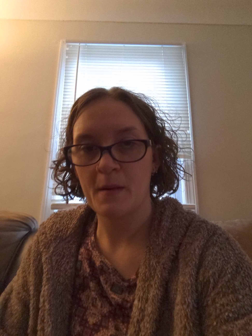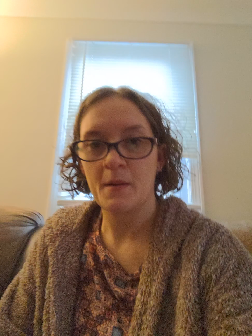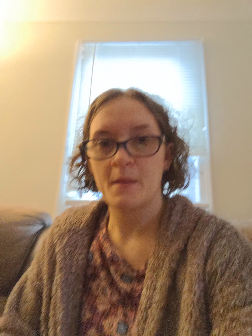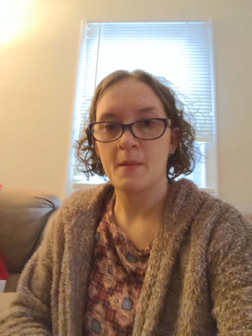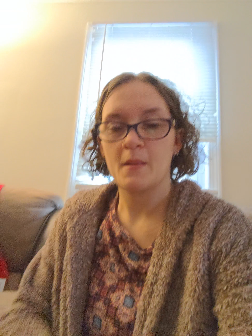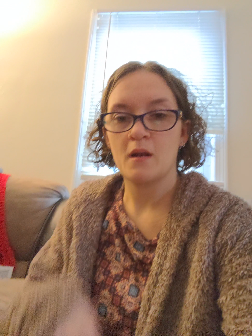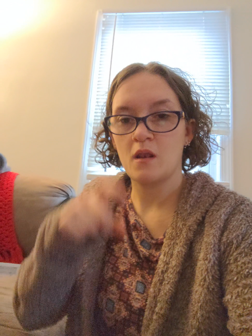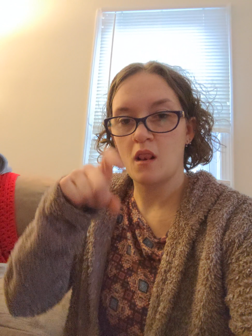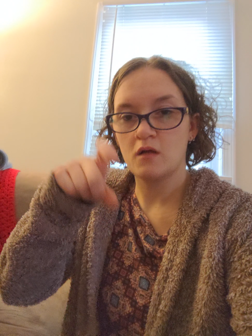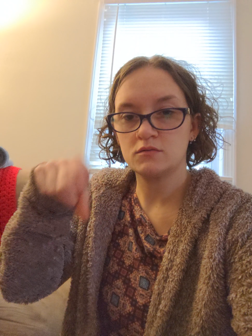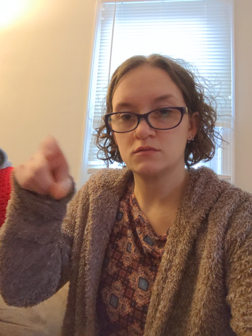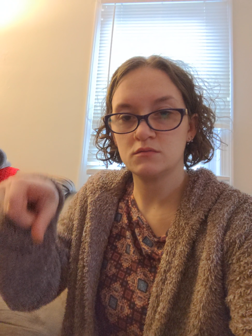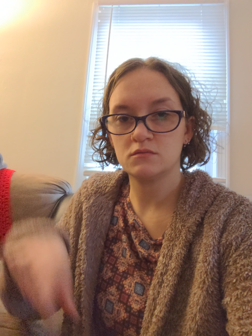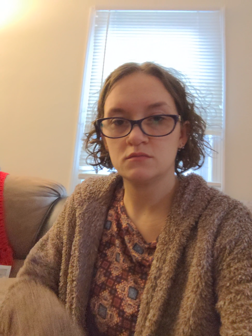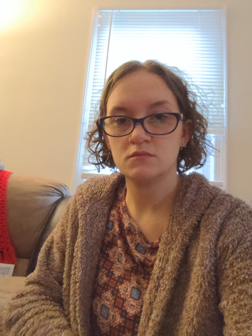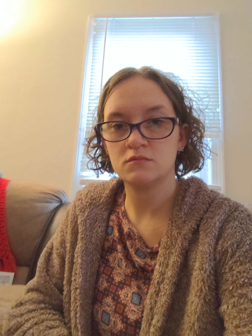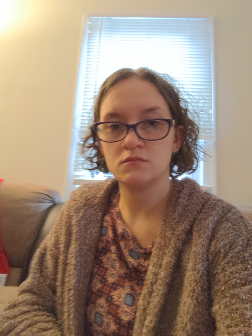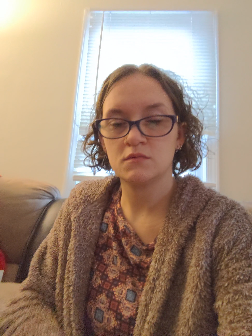closet